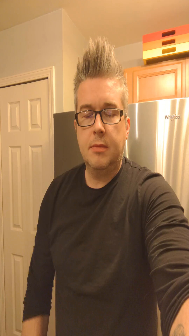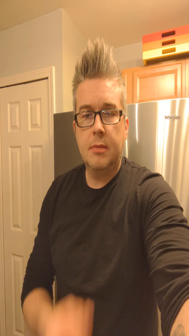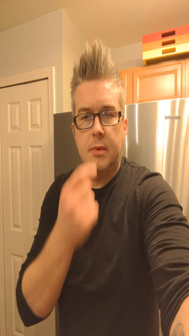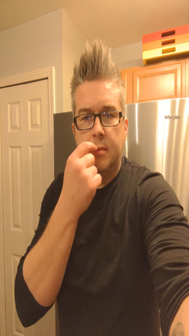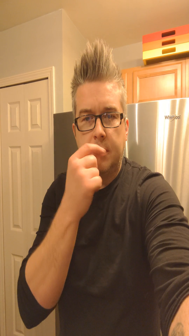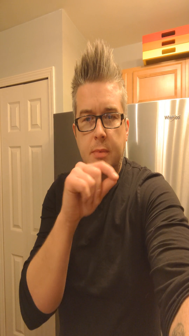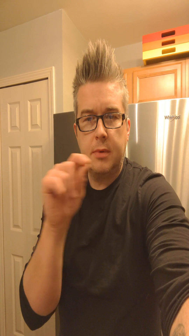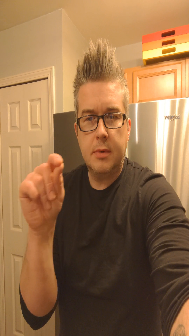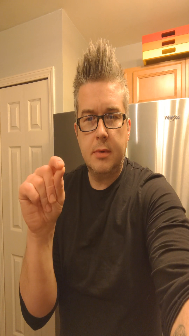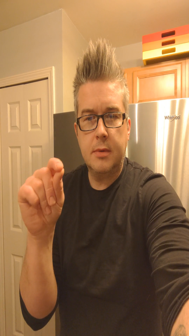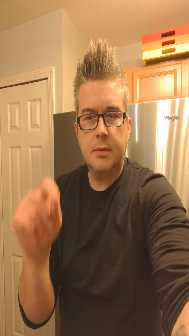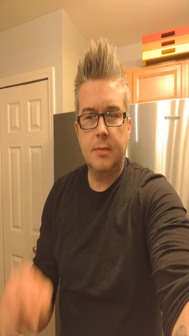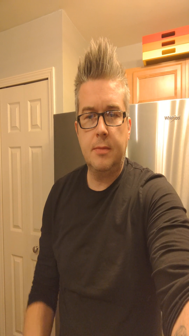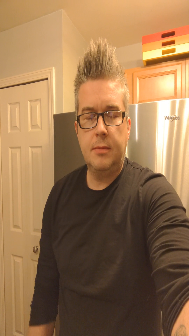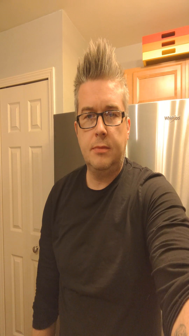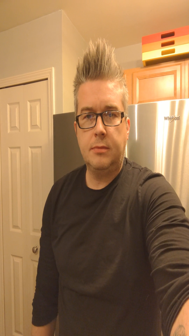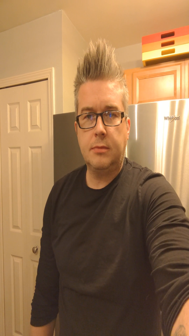pencil